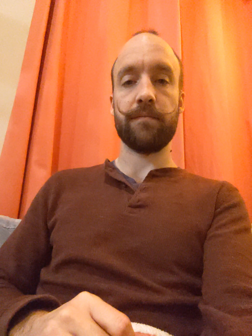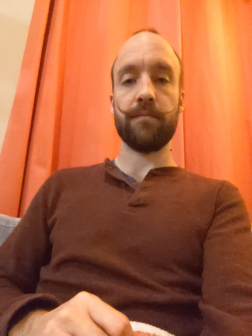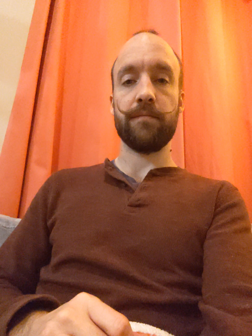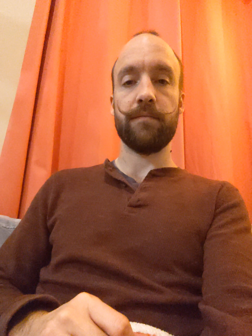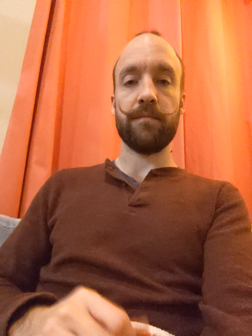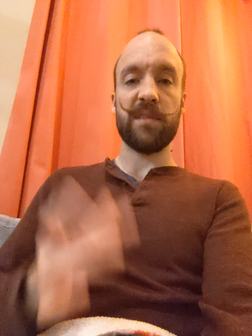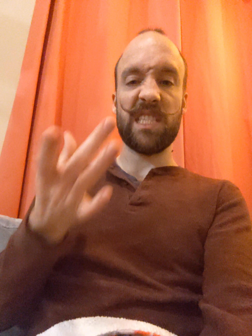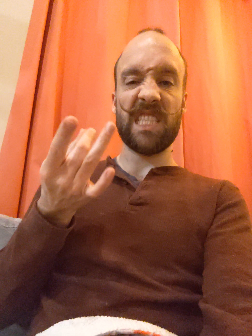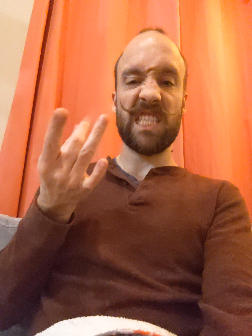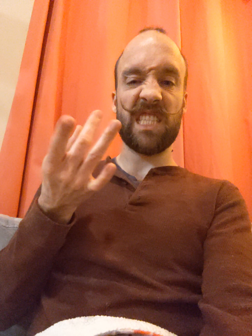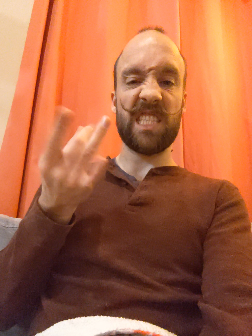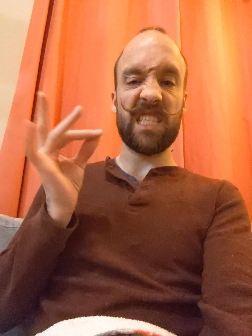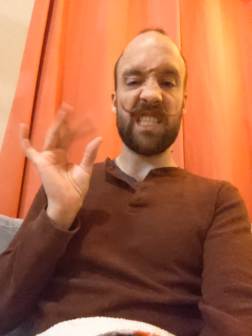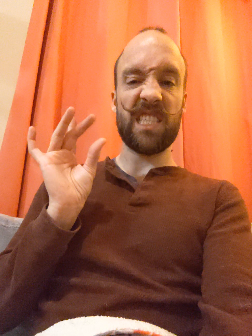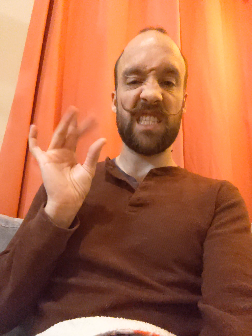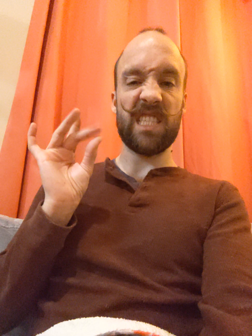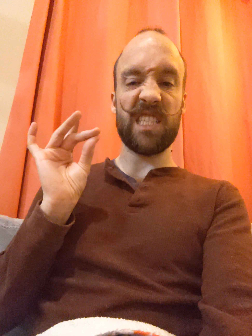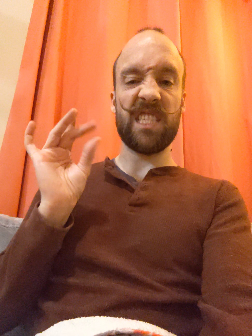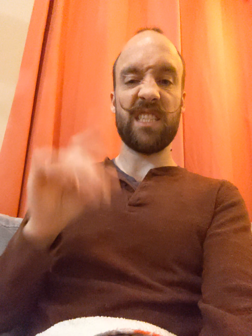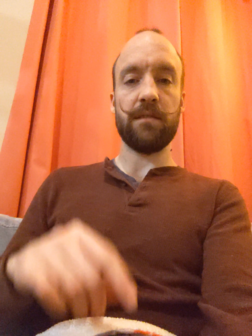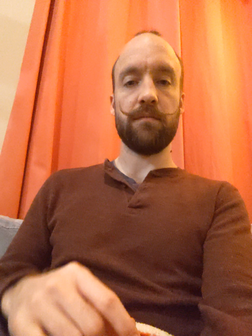sticky